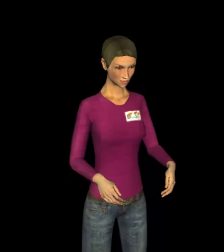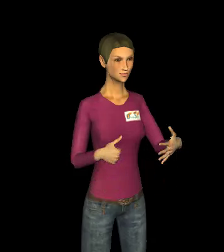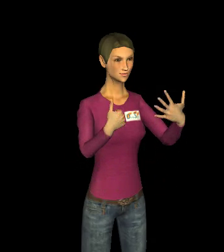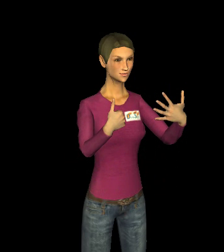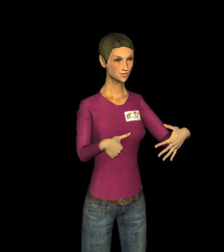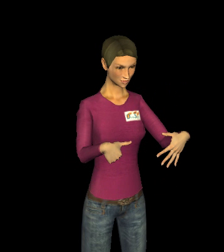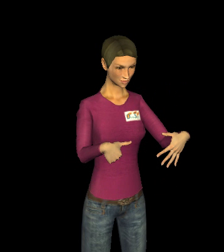16